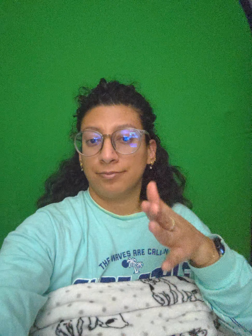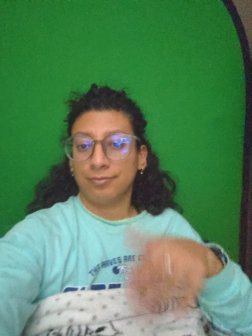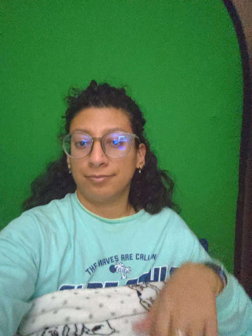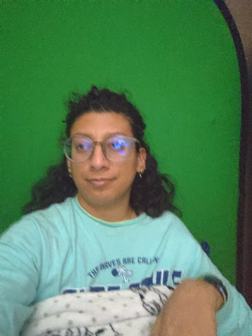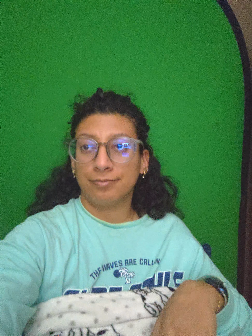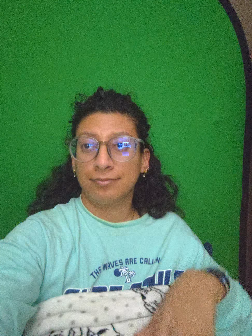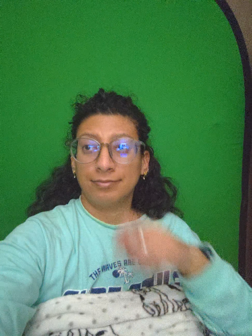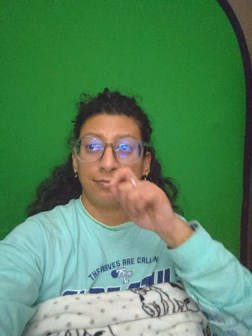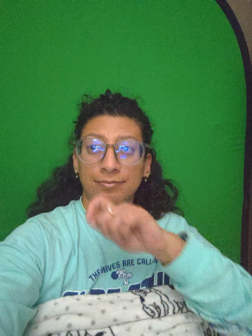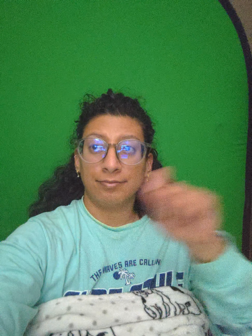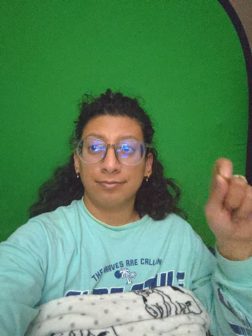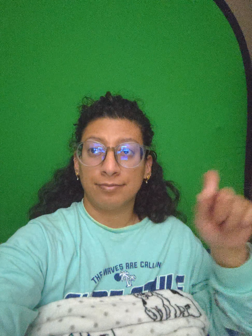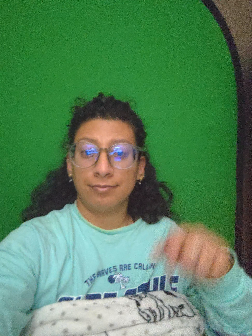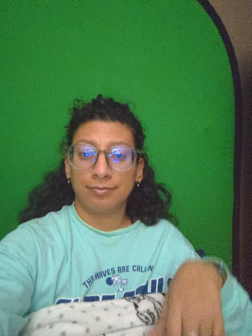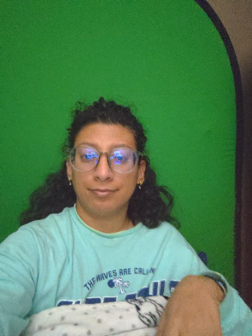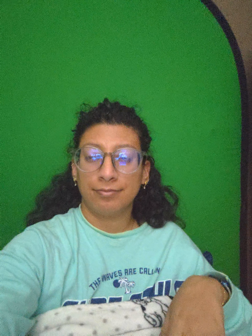pen